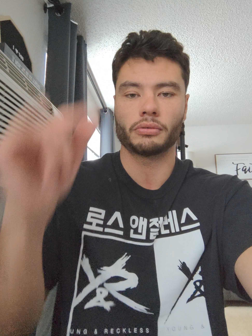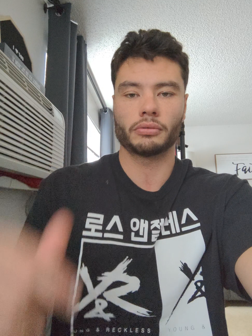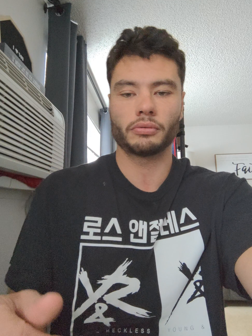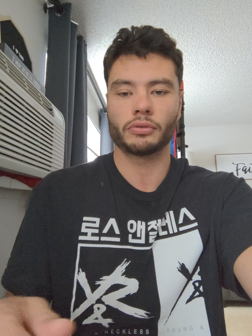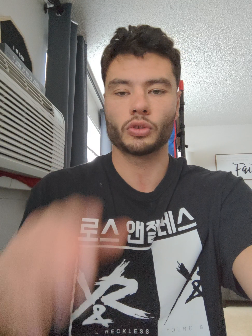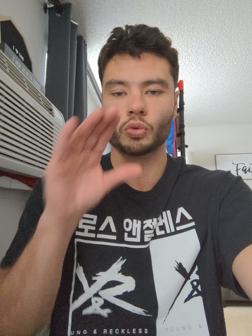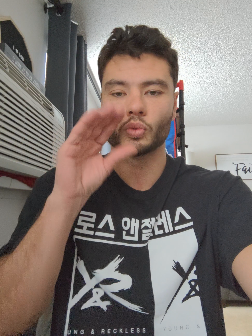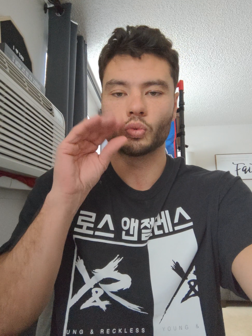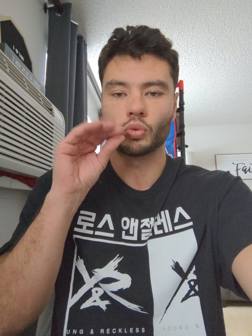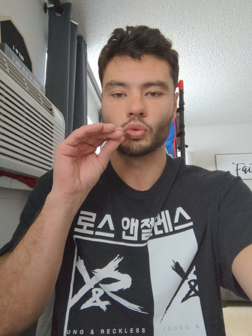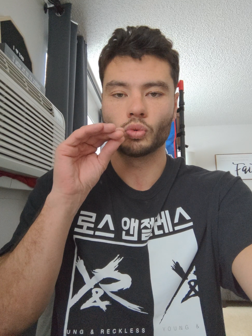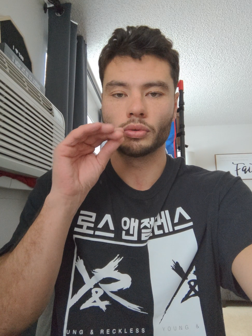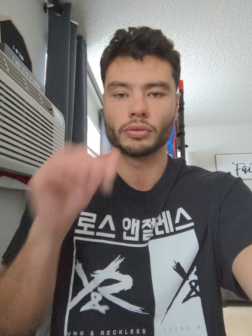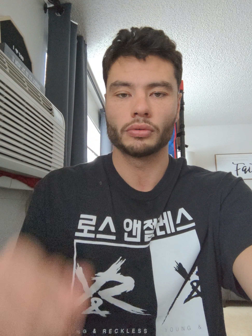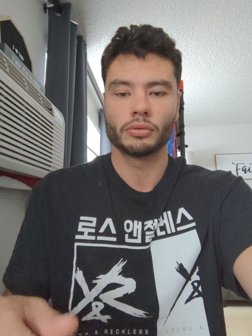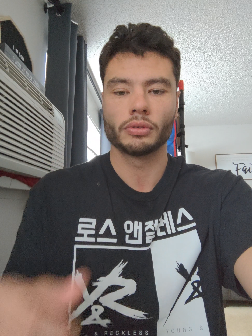goose